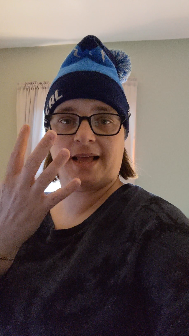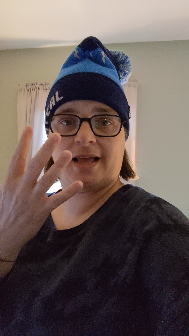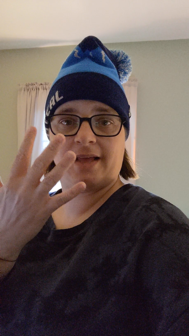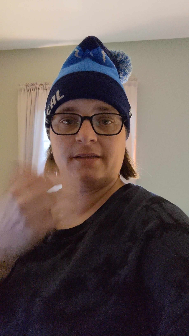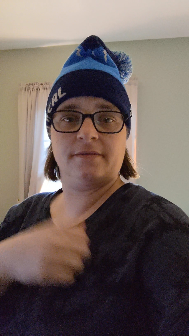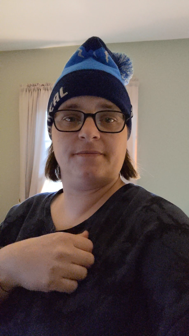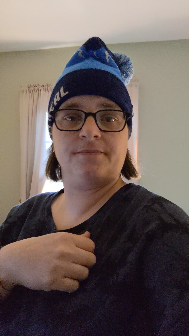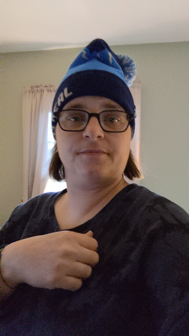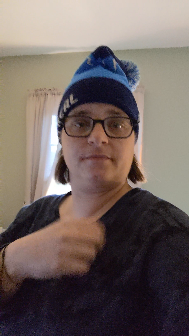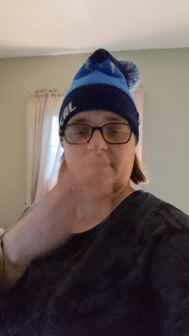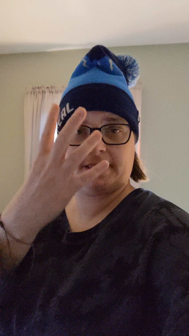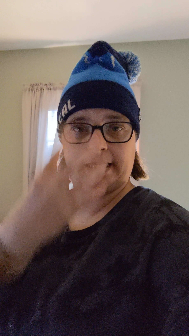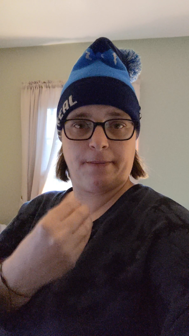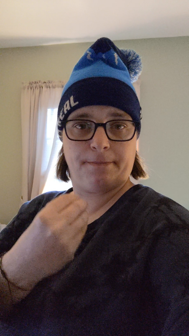asleep